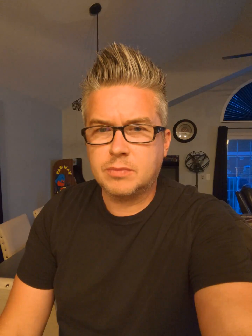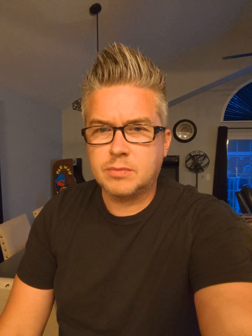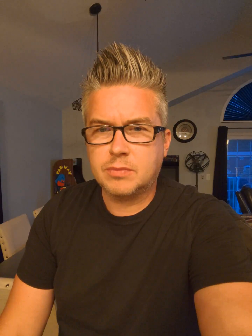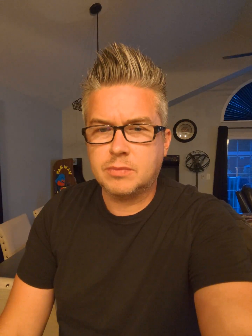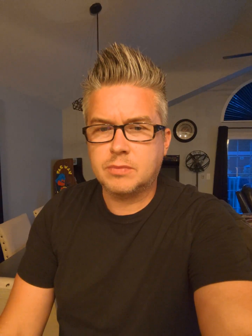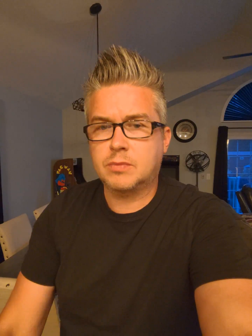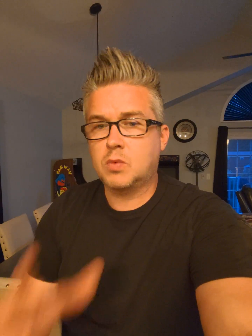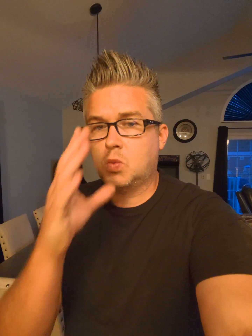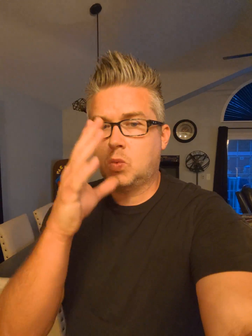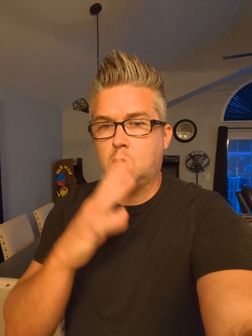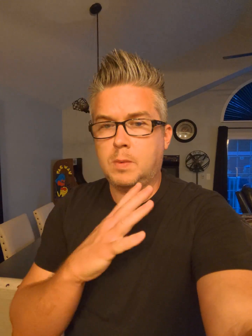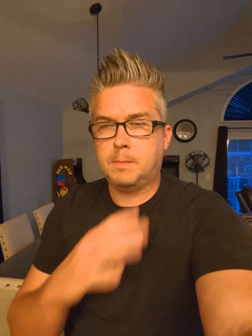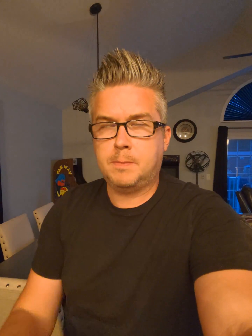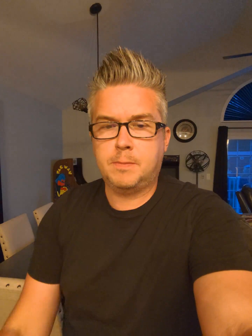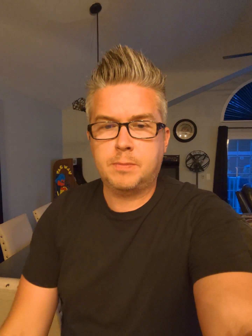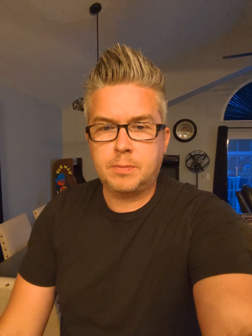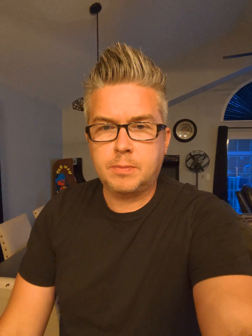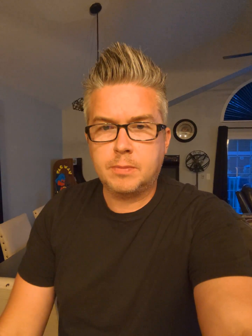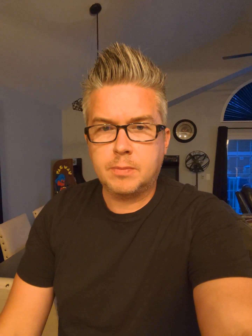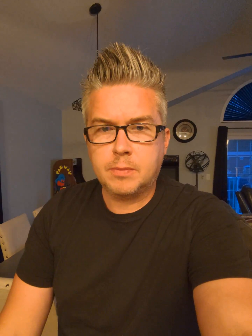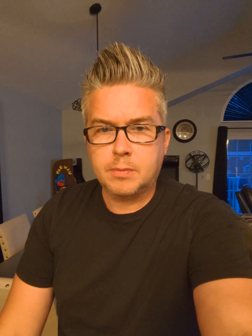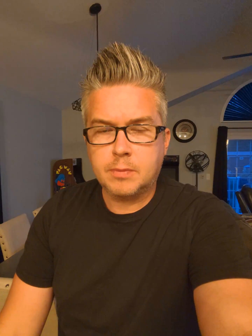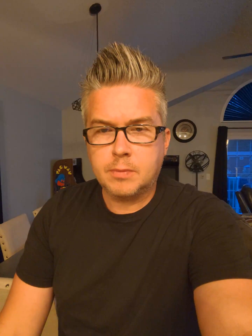lady